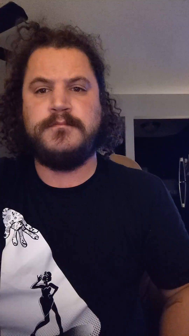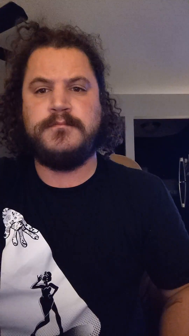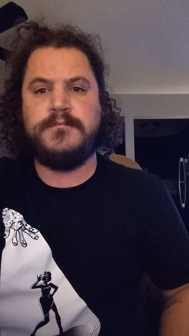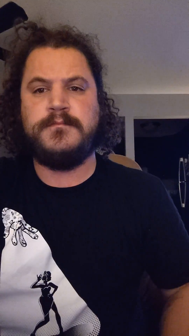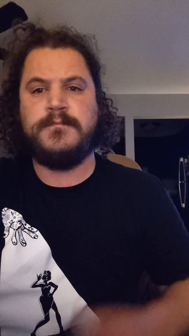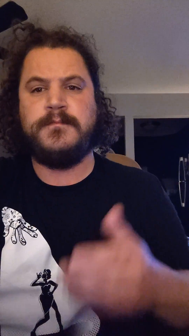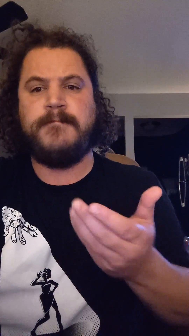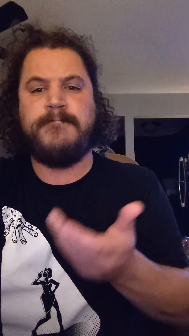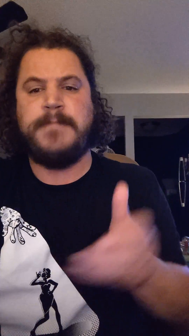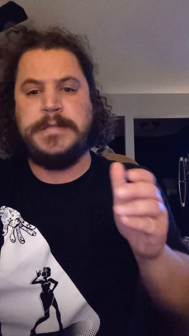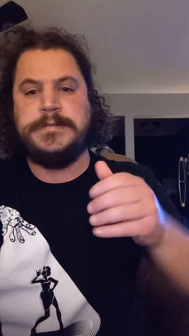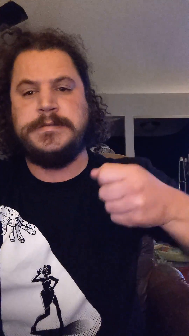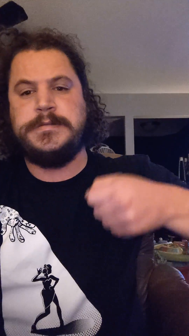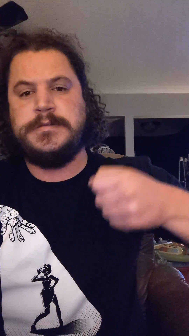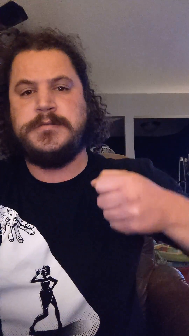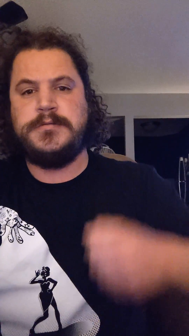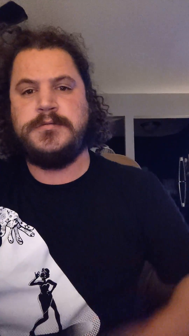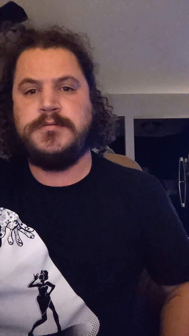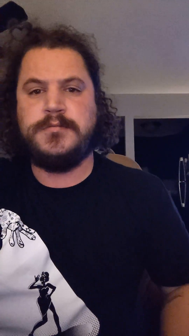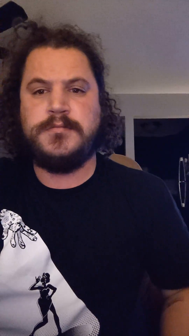basket